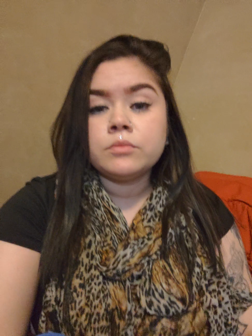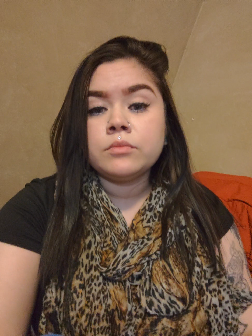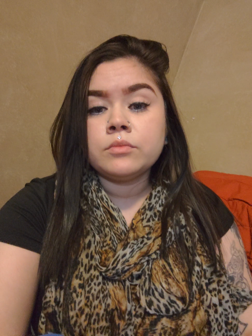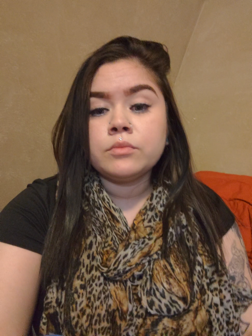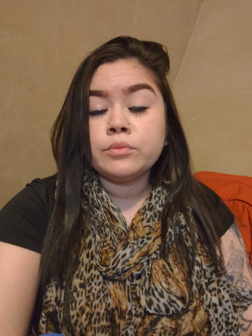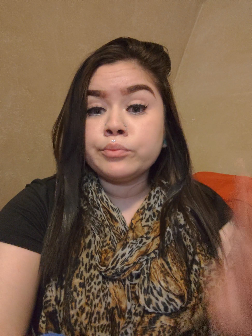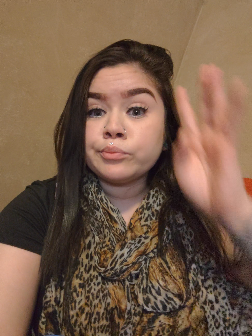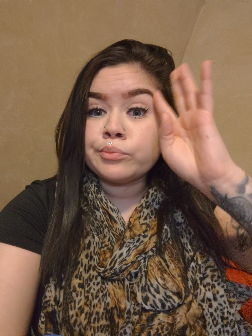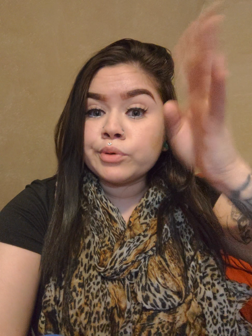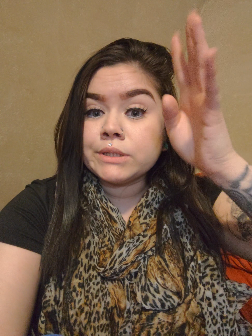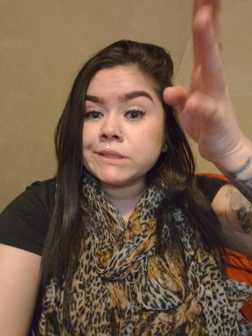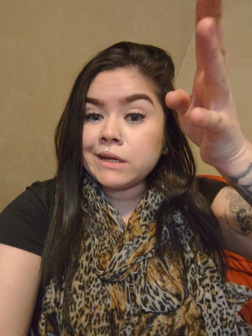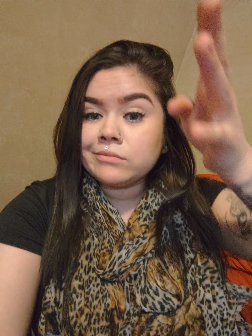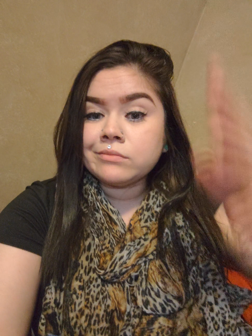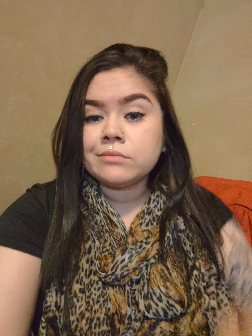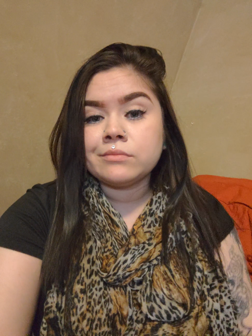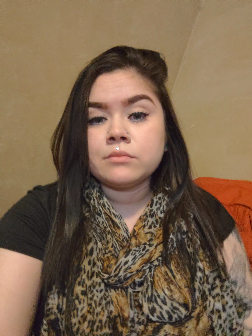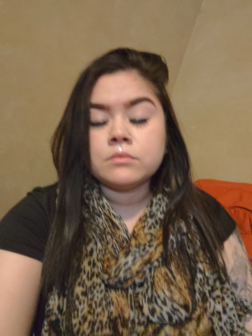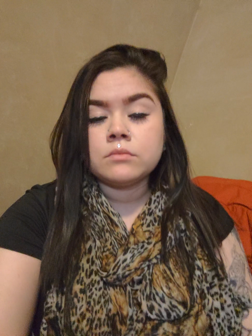pretend